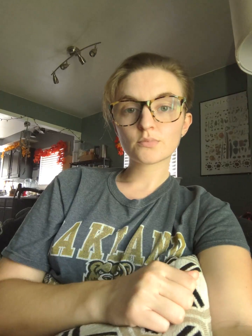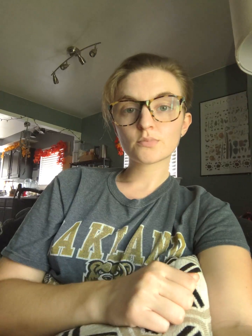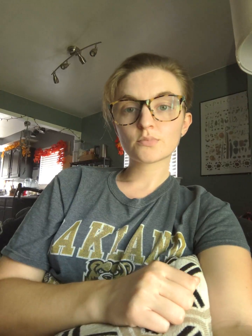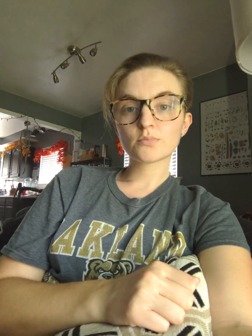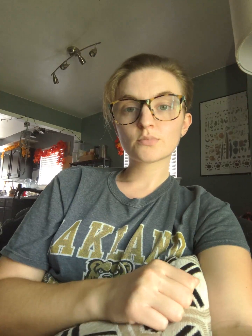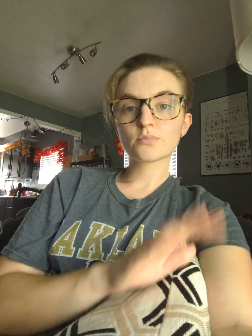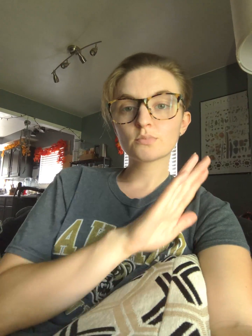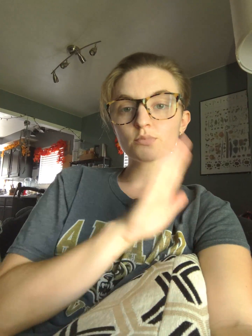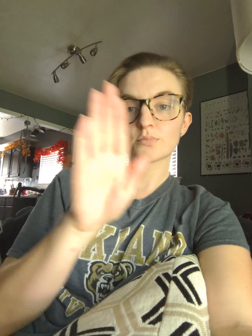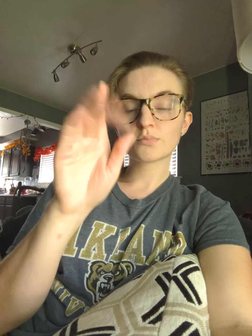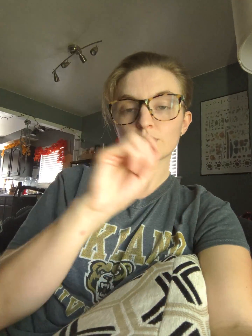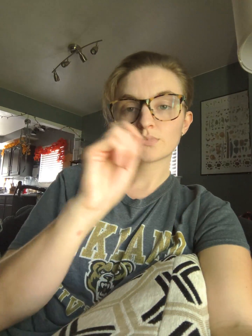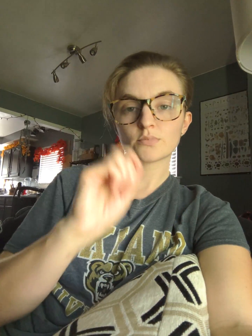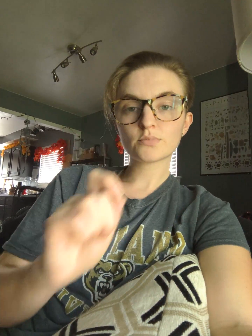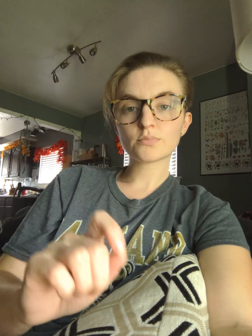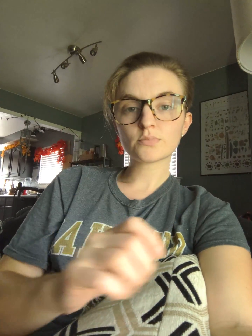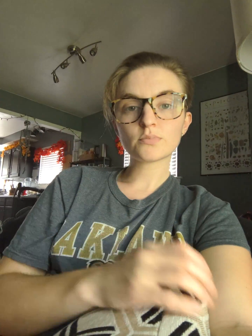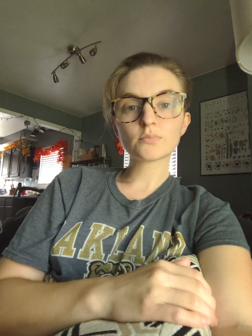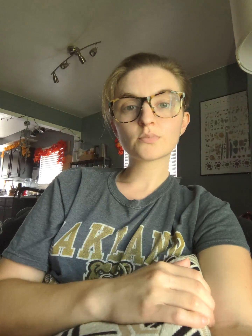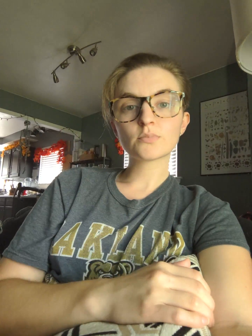chalk